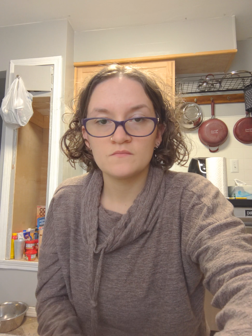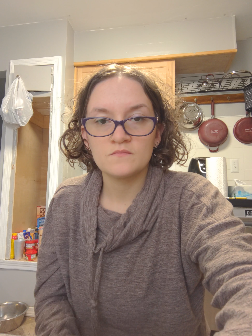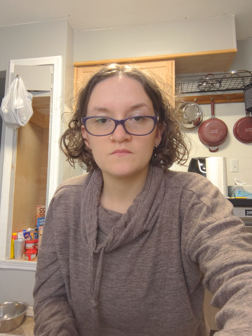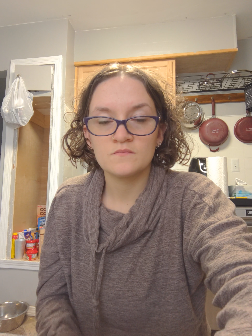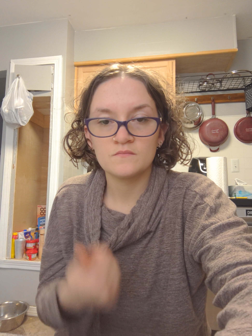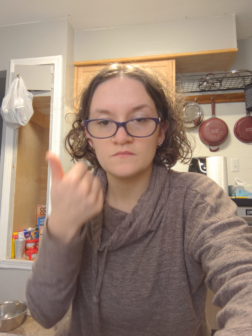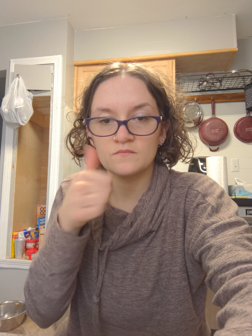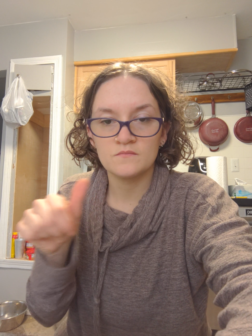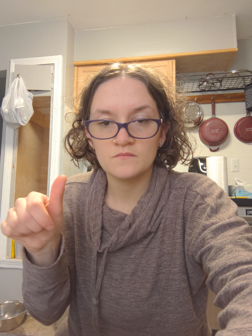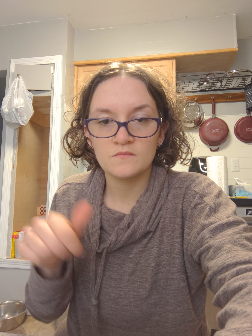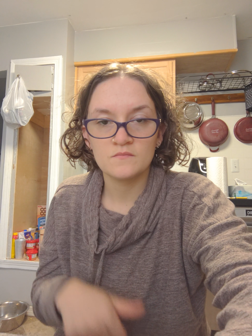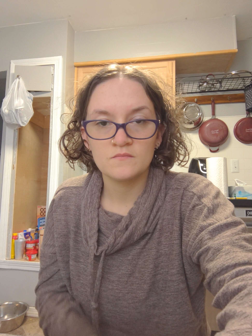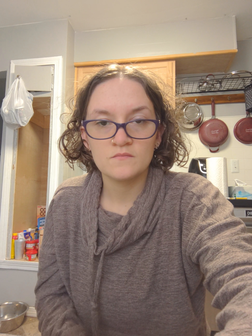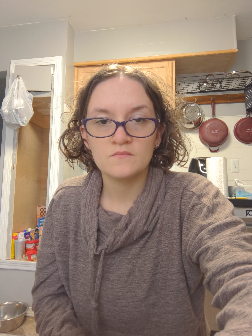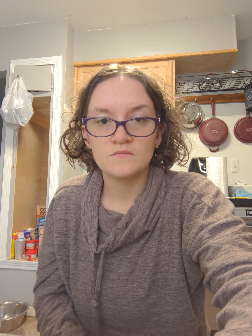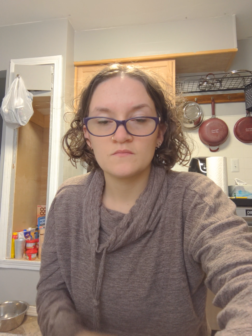any